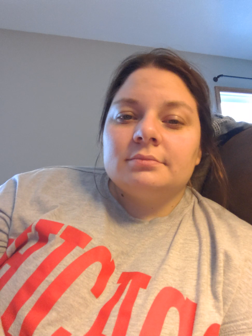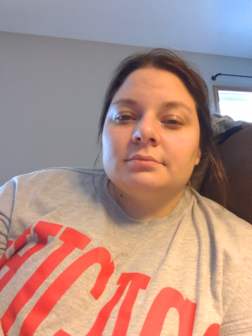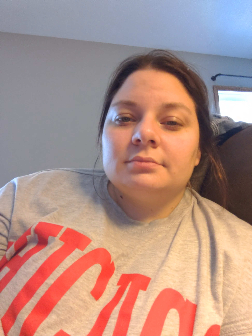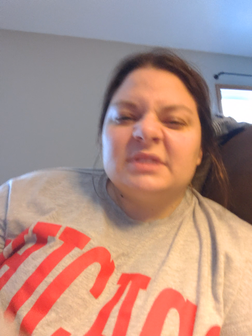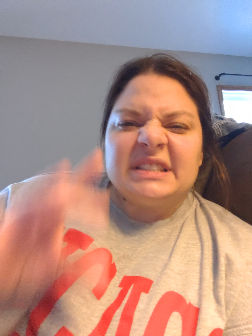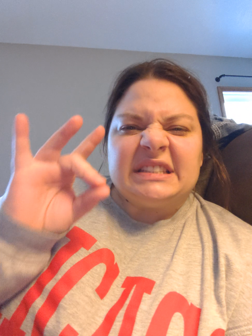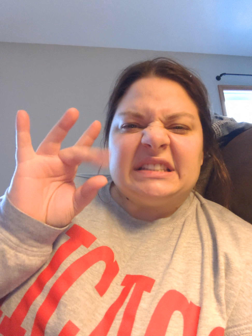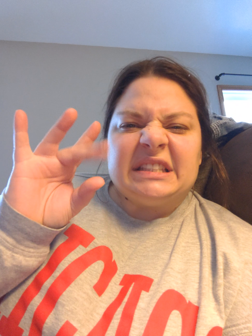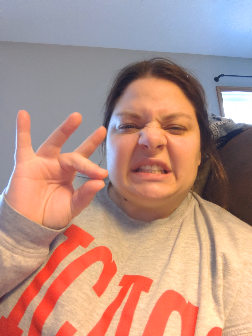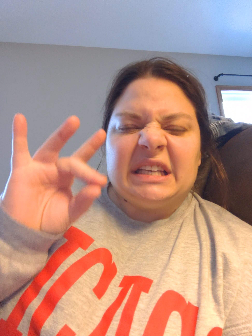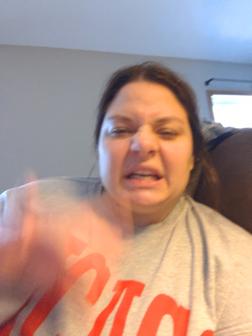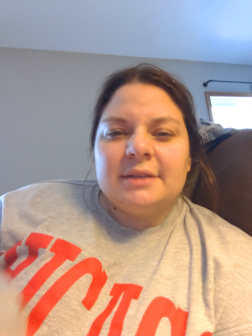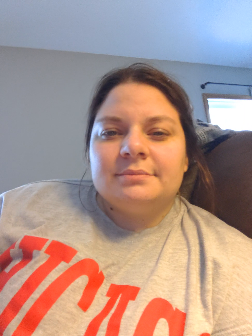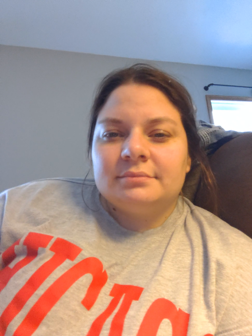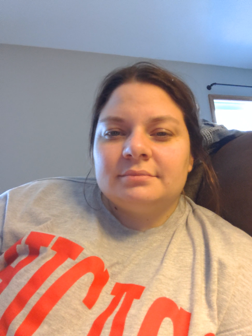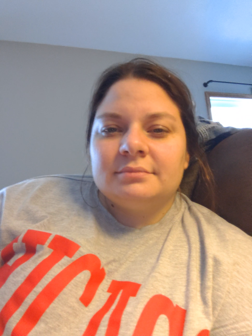sticky